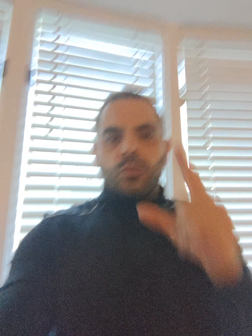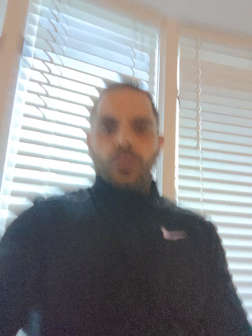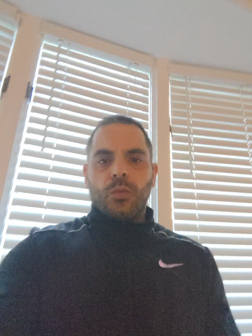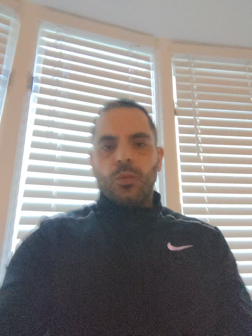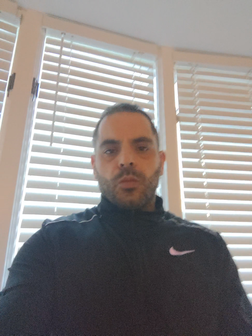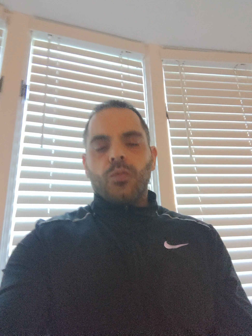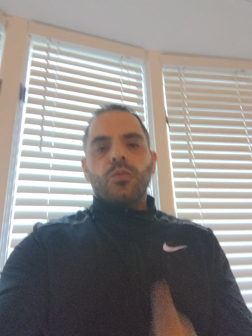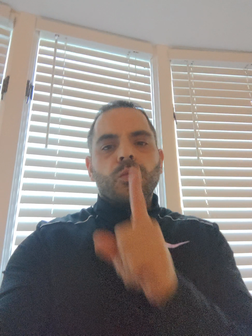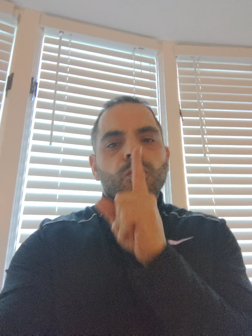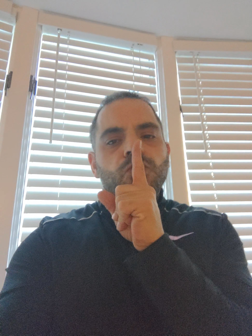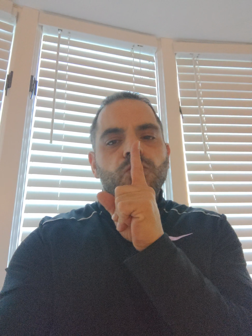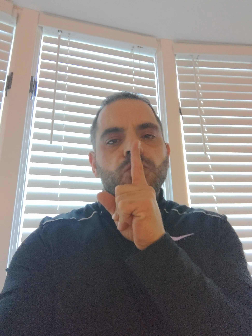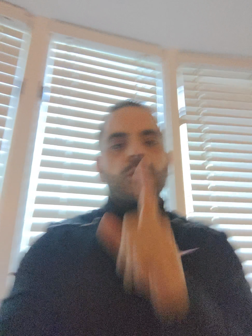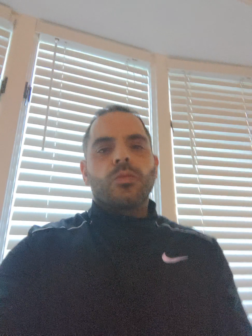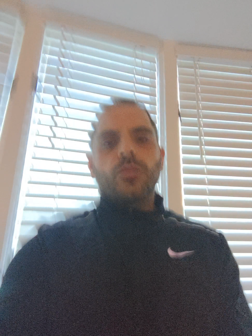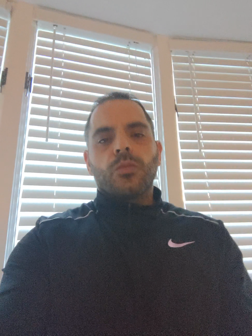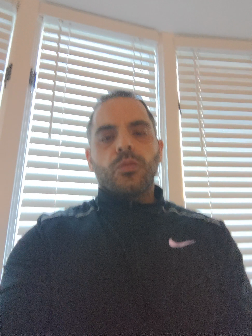shhh